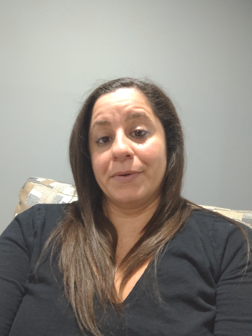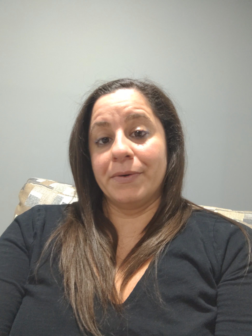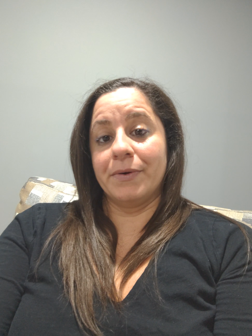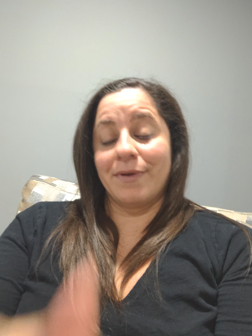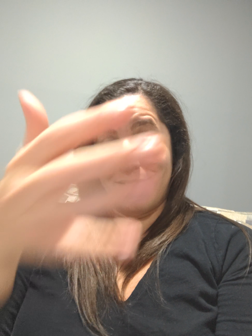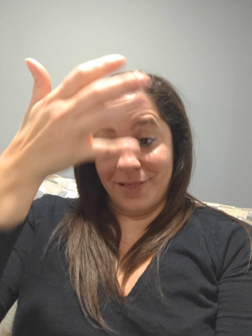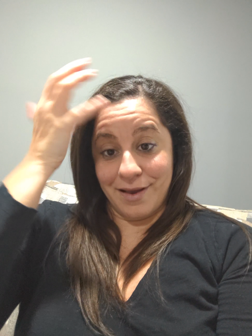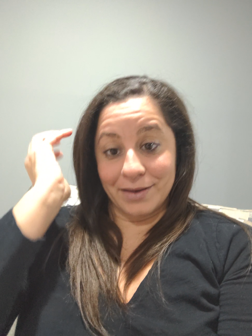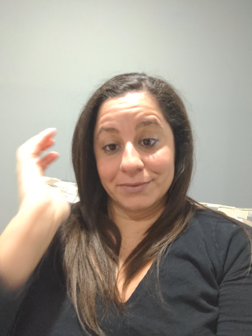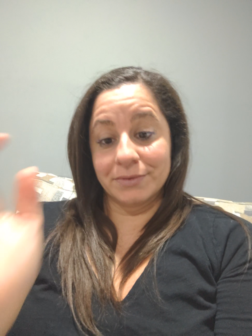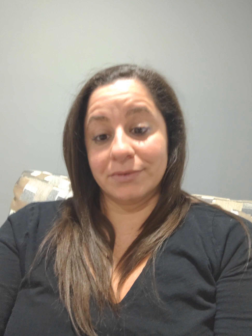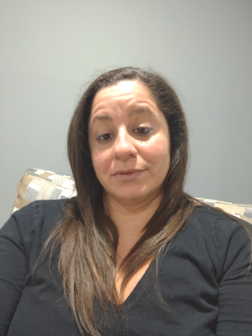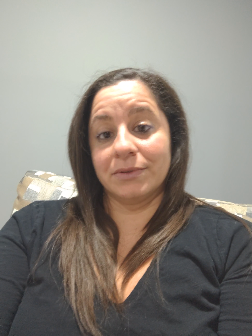lion